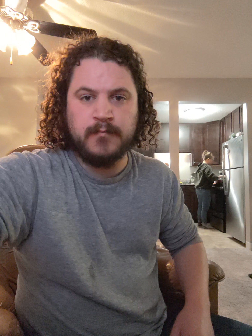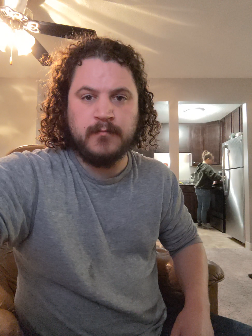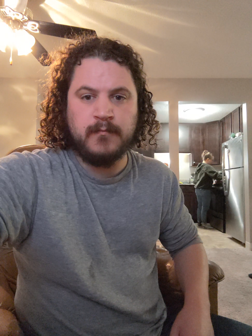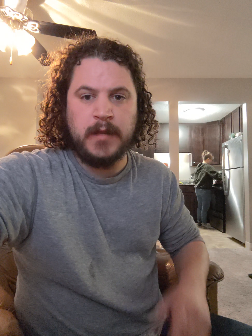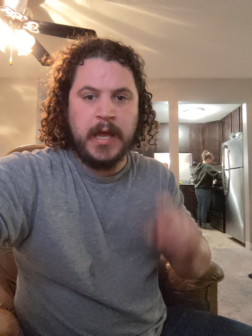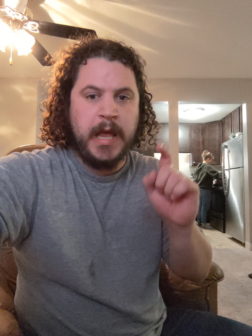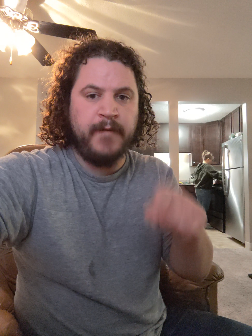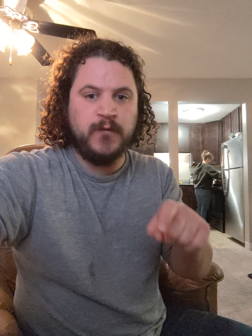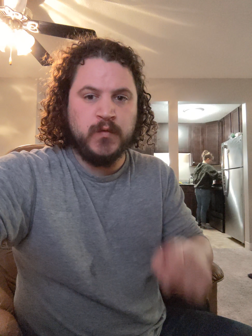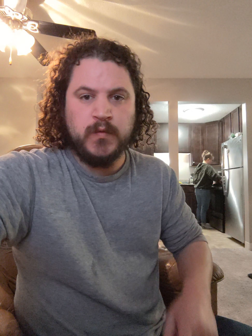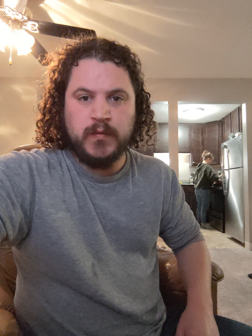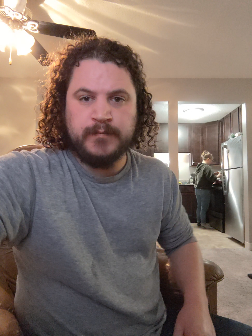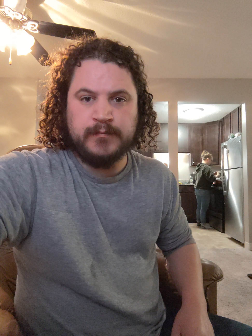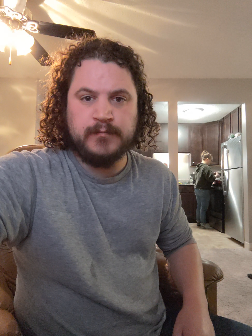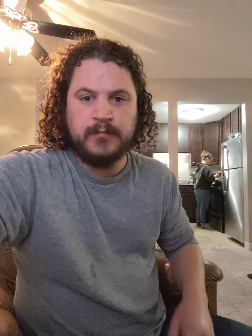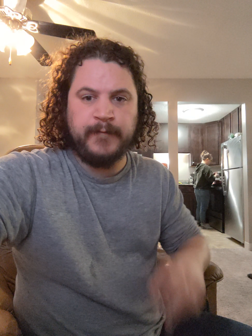have to